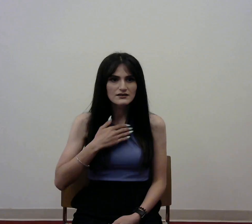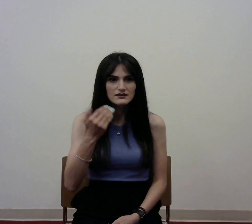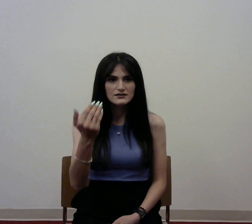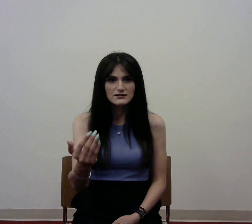siz